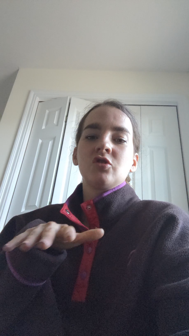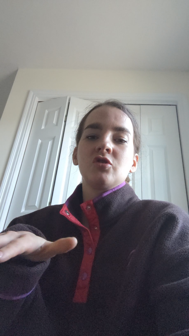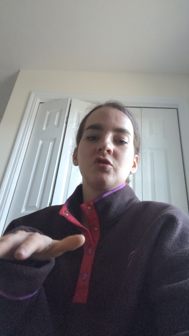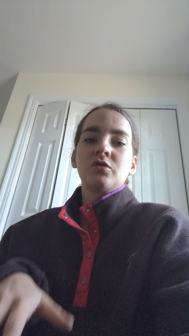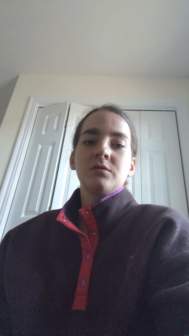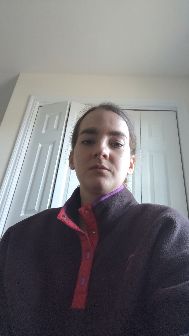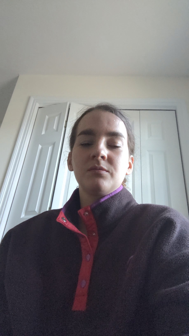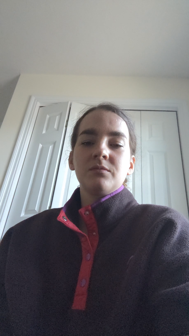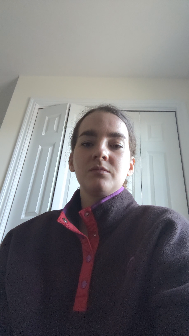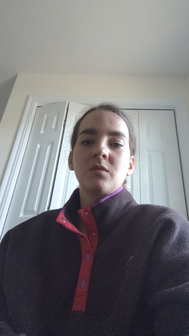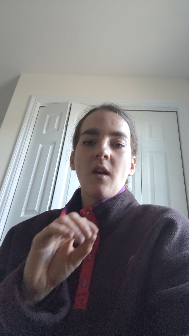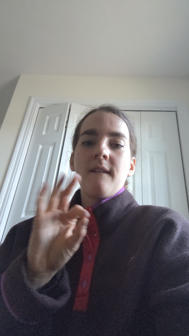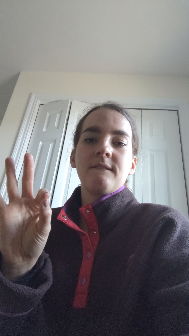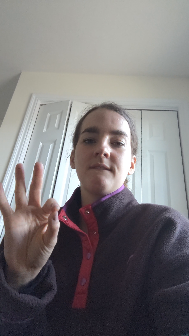off